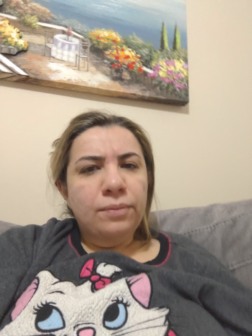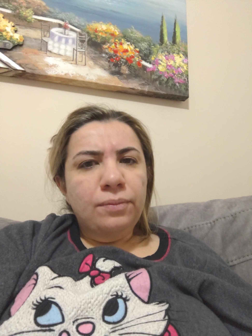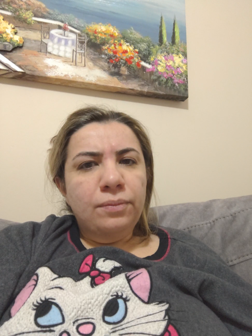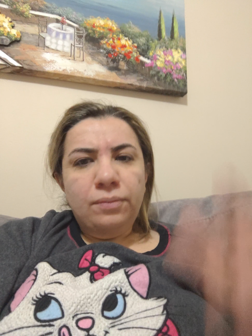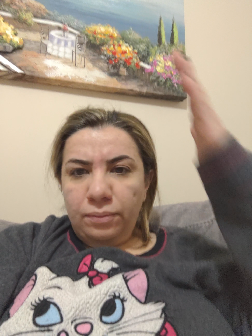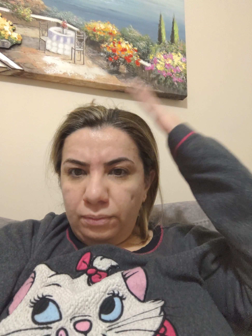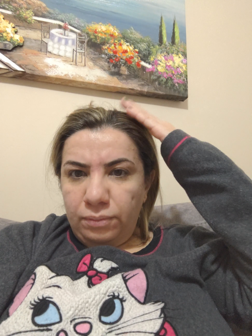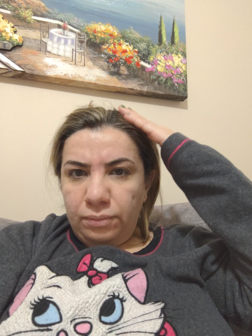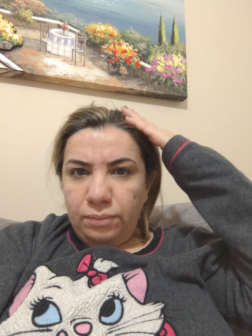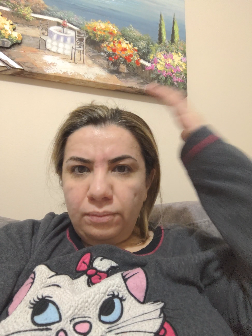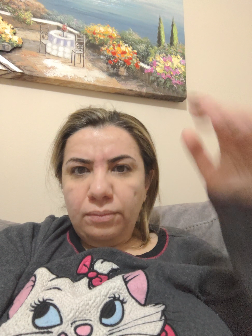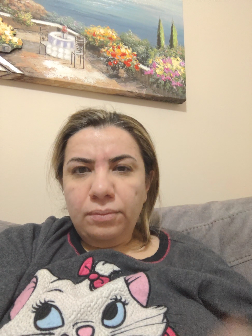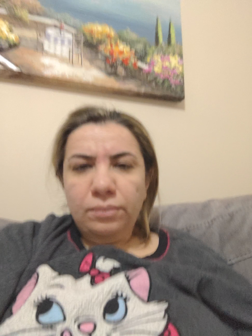hat